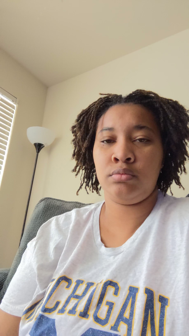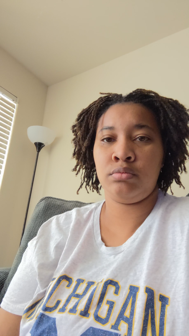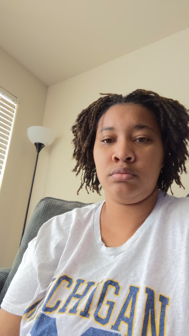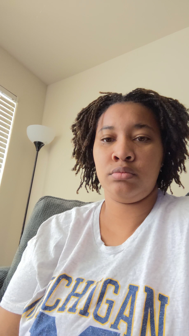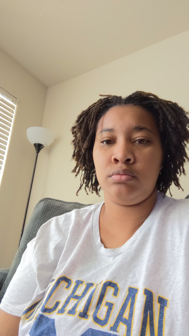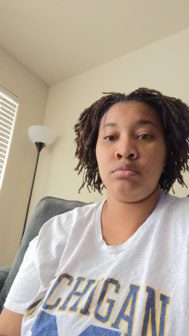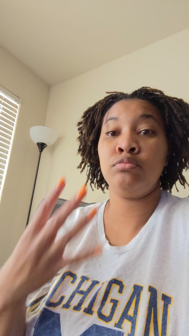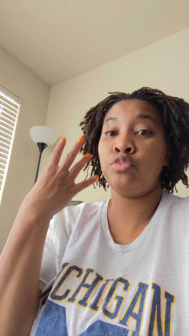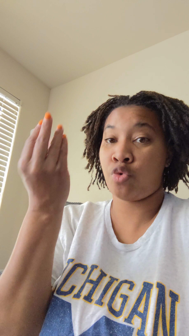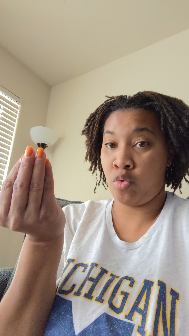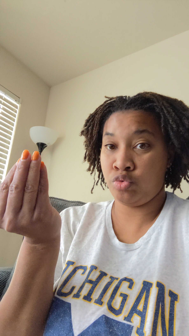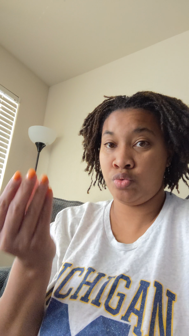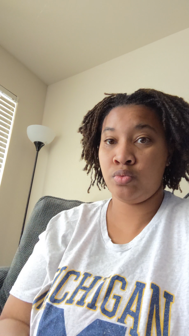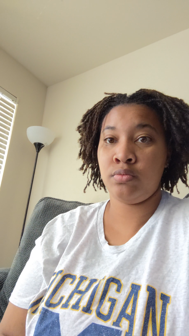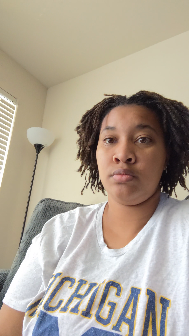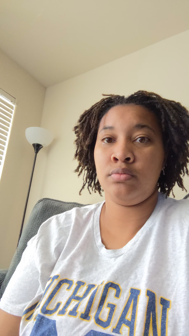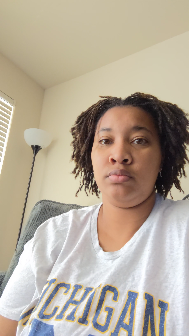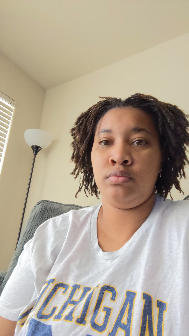going to